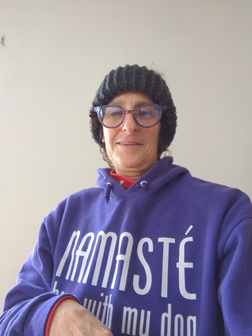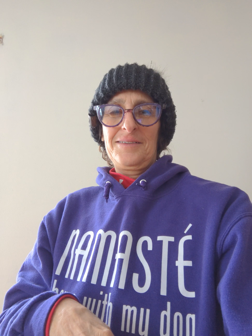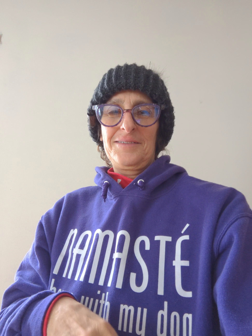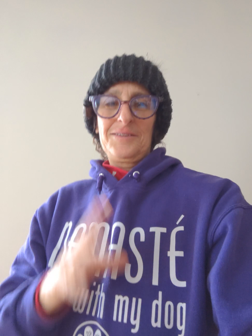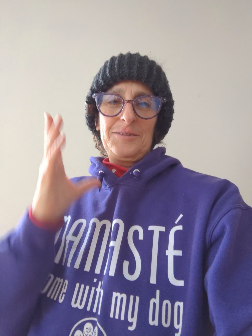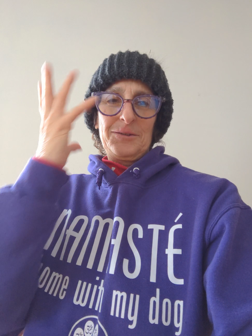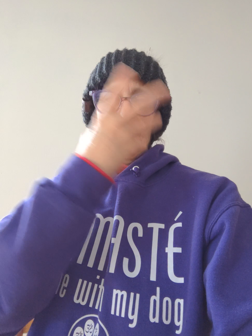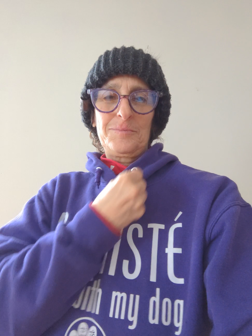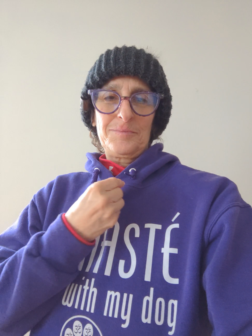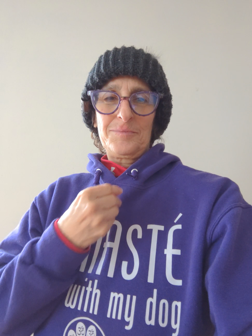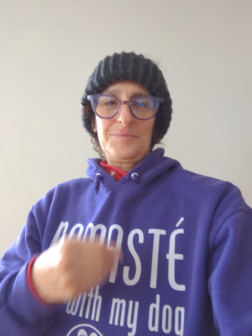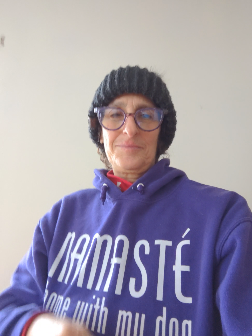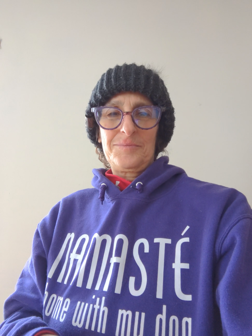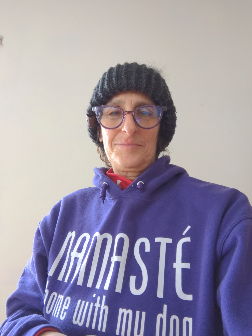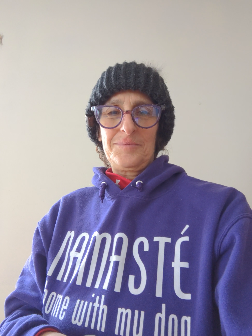pretty